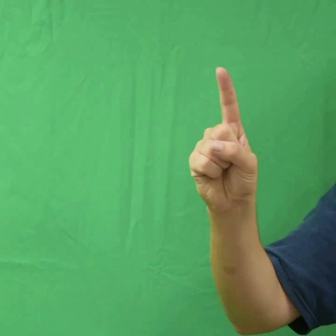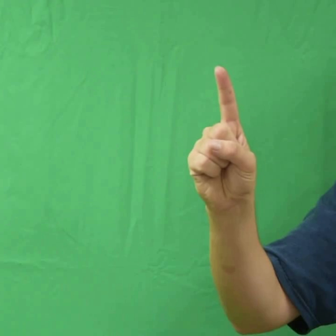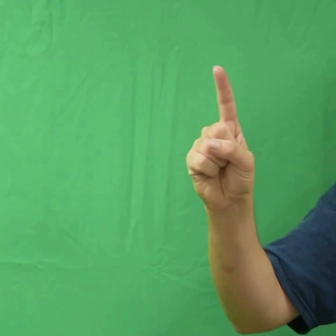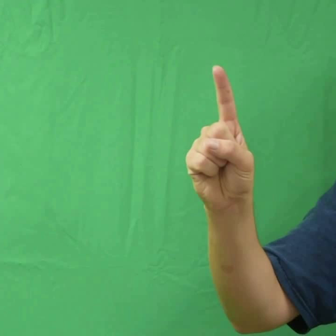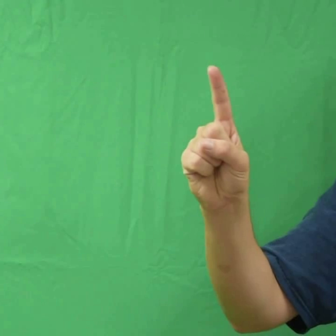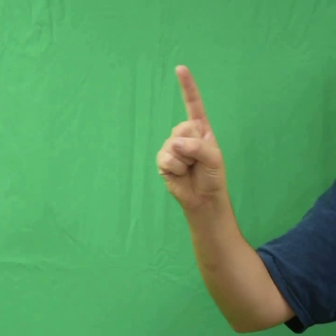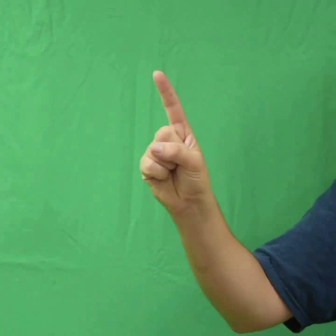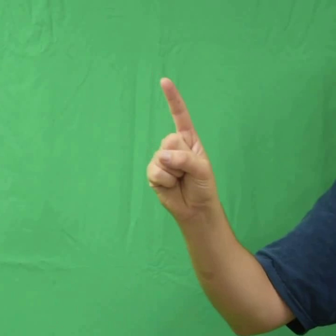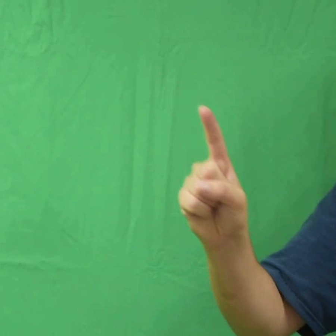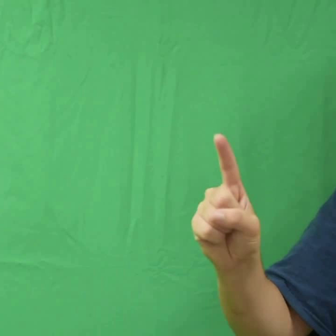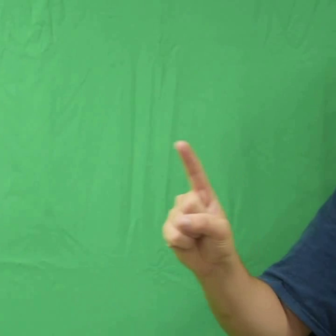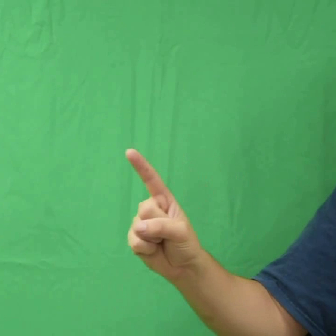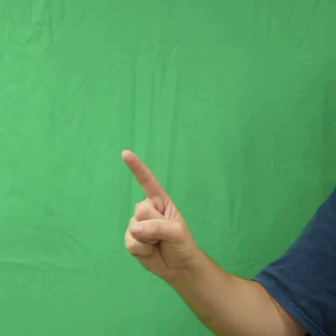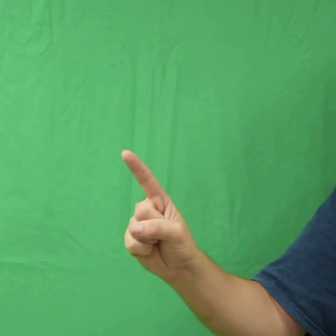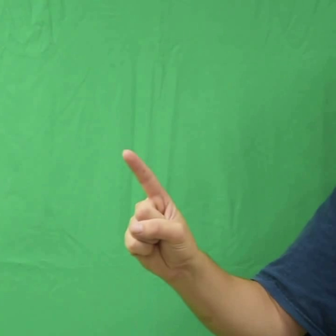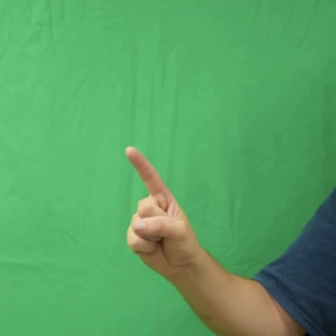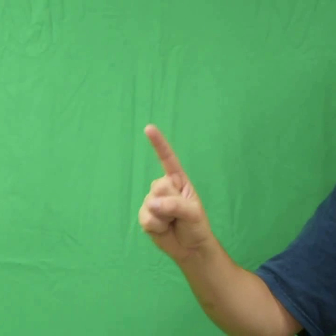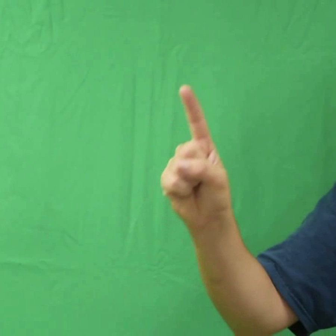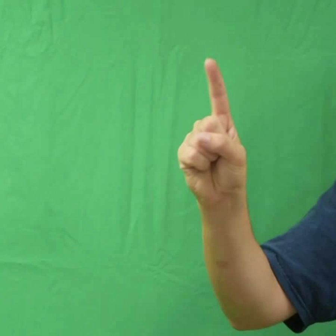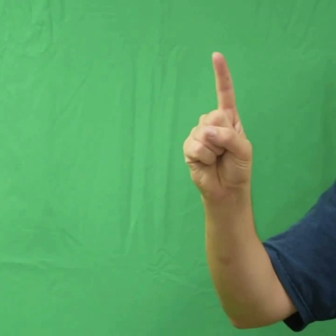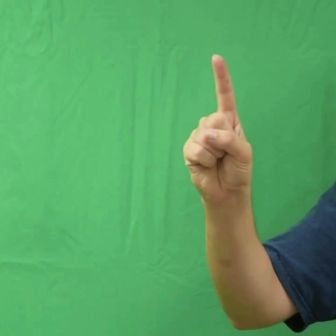Z